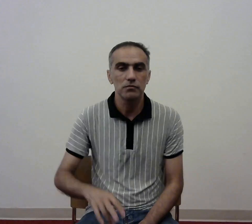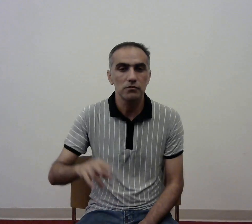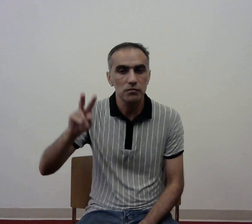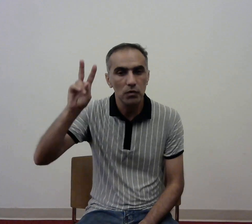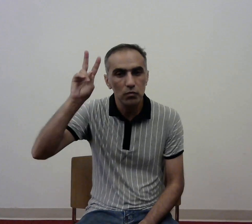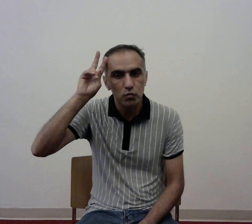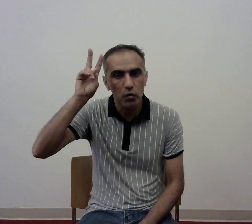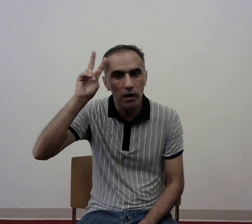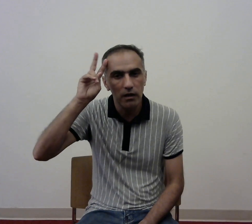ayaqyolu